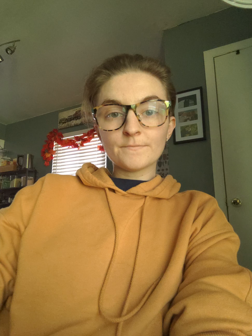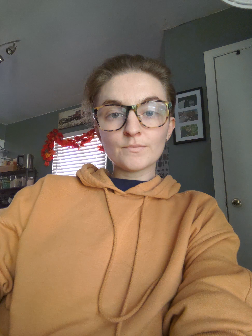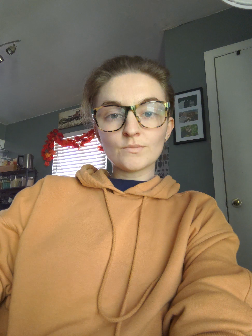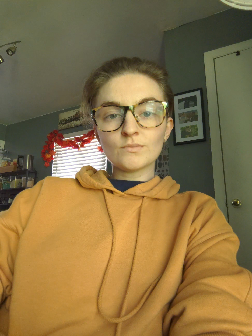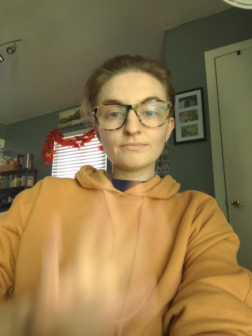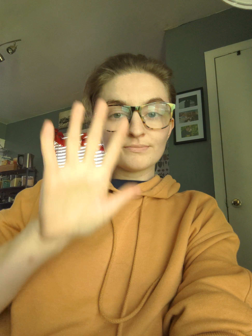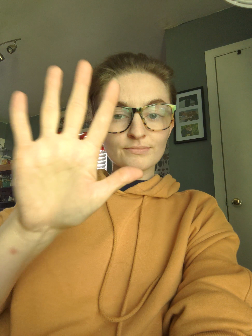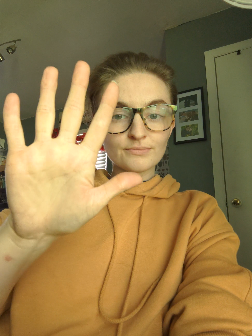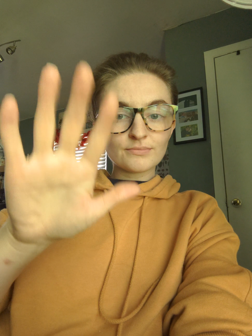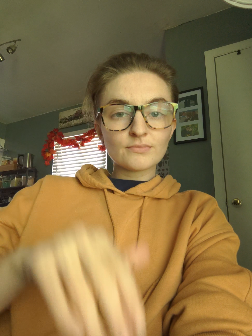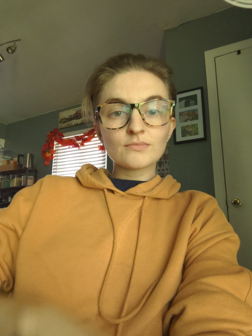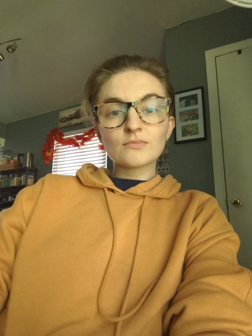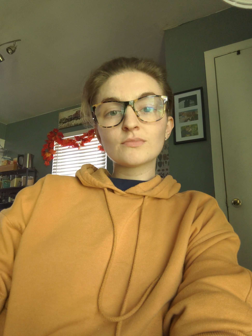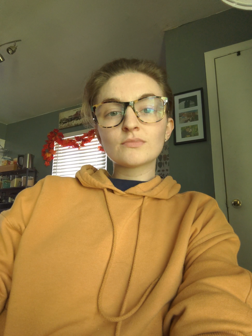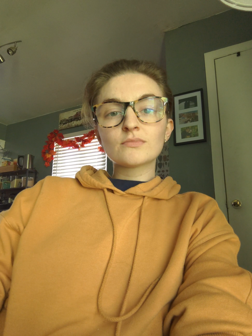give me five